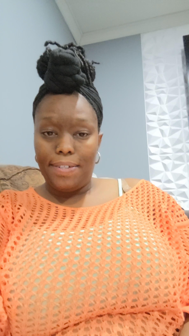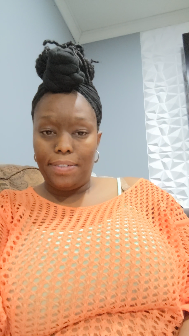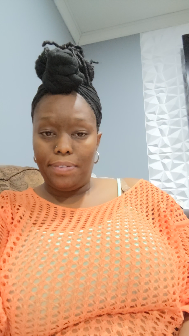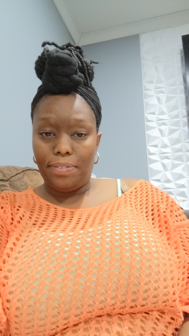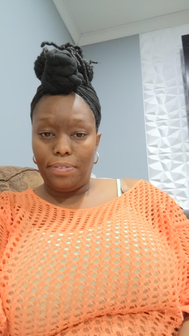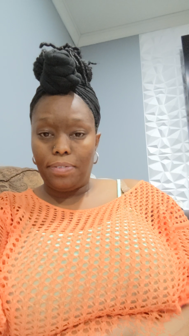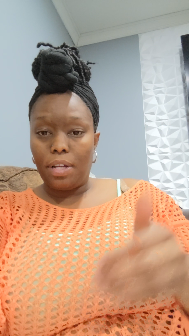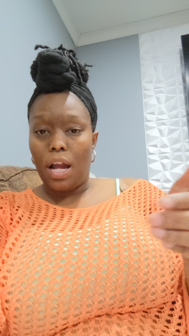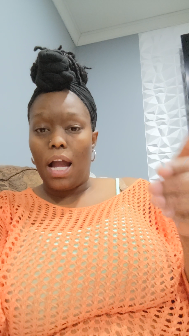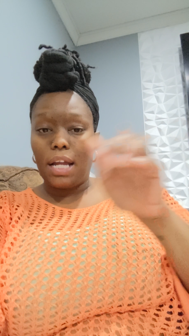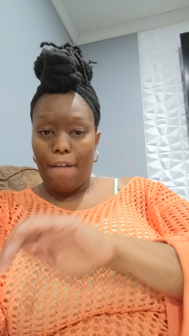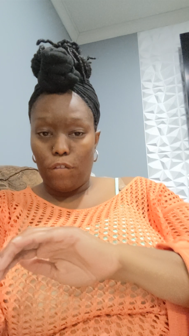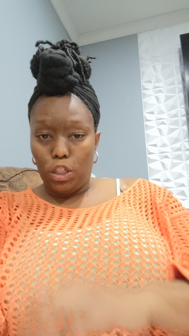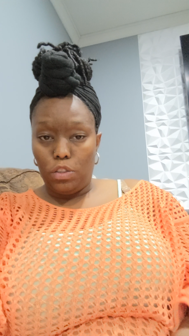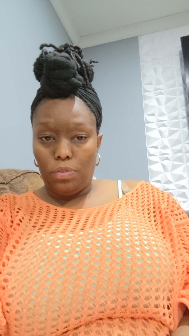cover